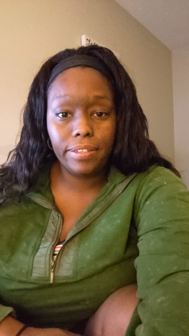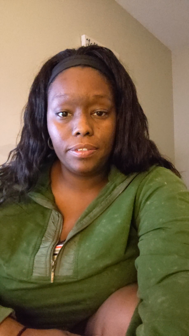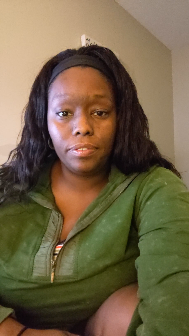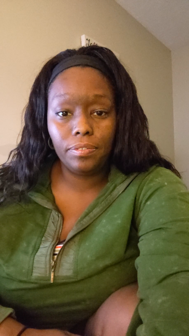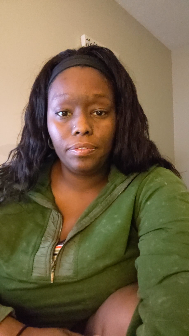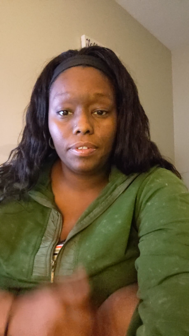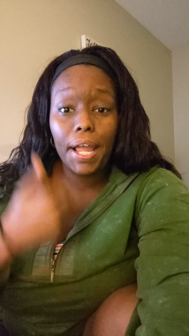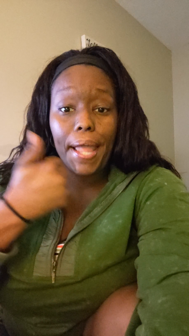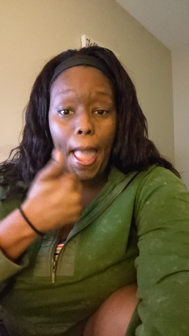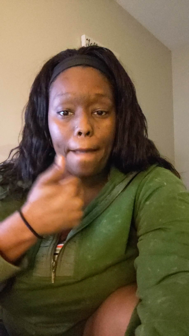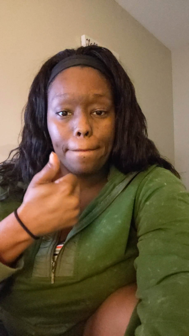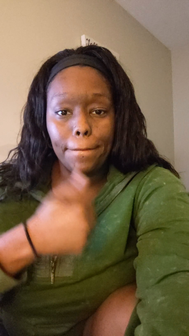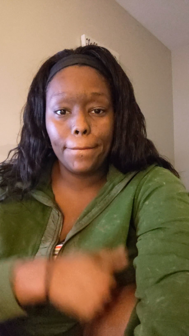game